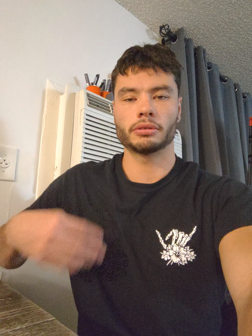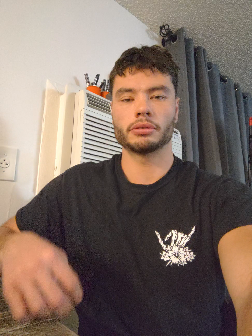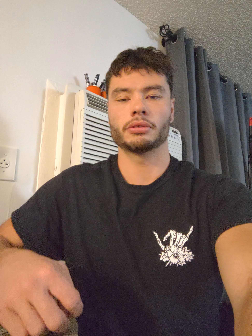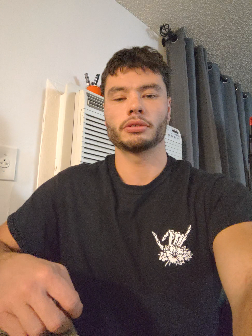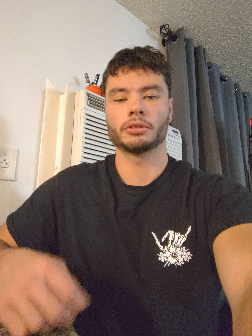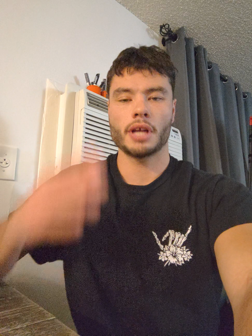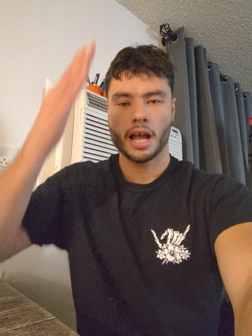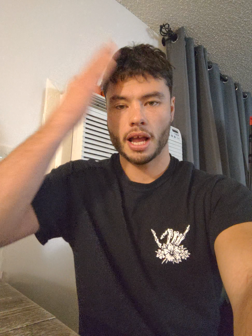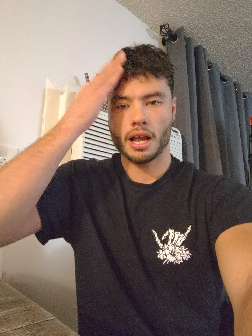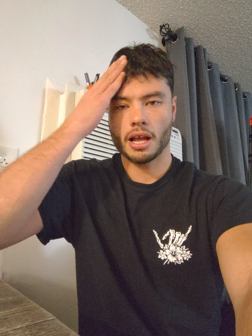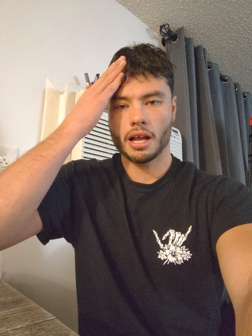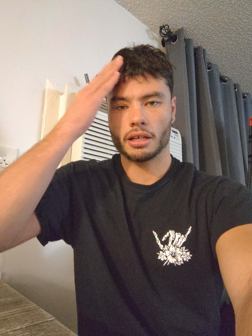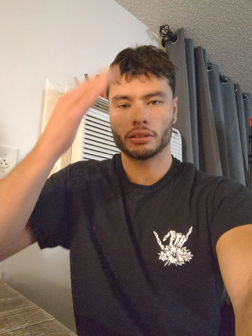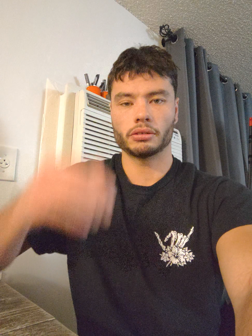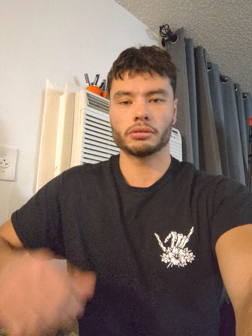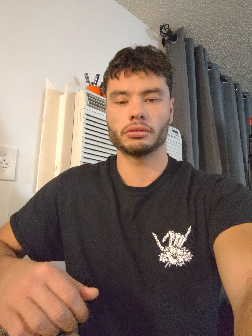hat